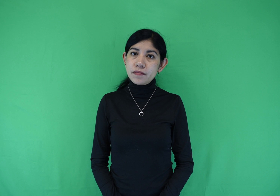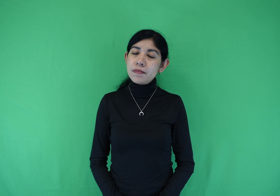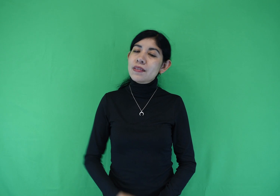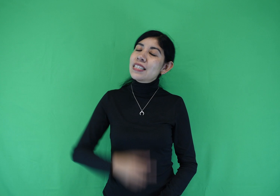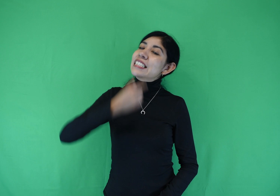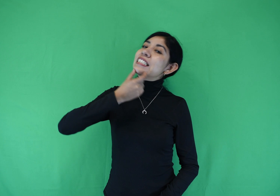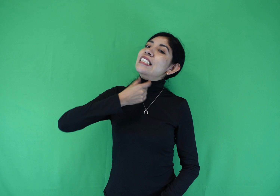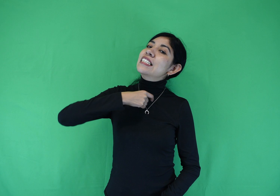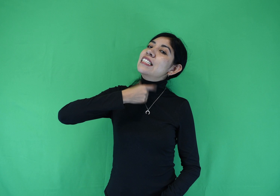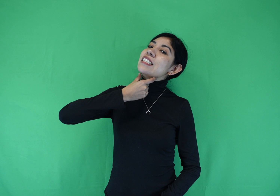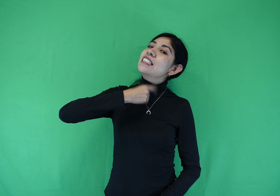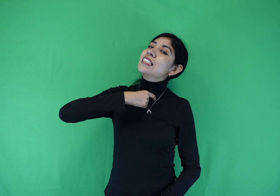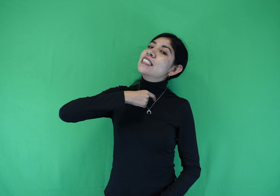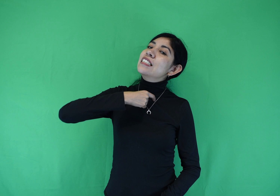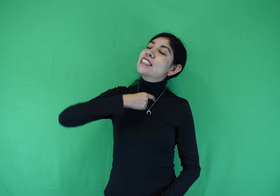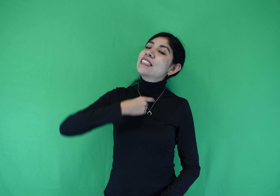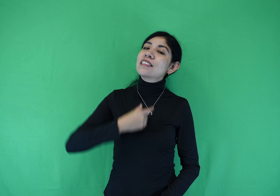garganta